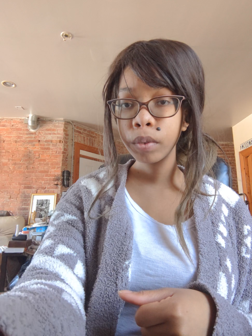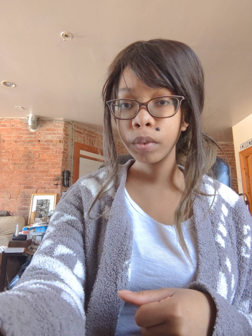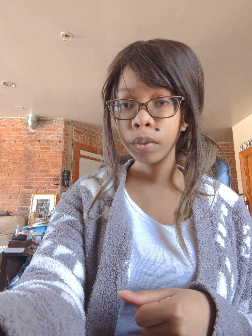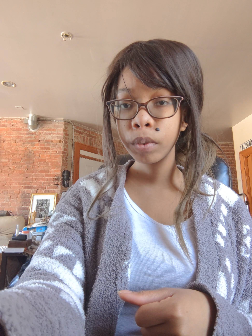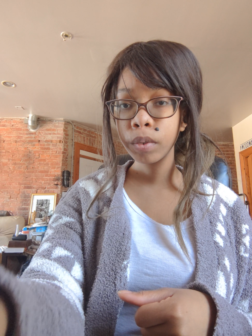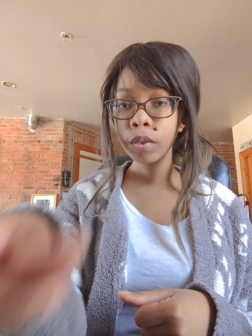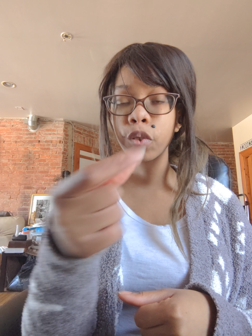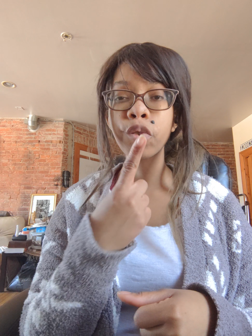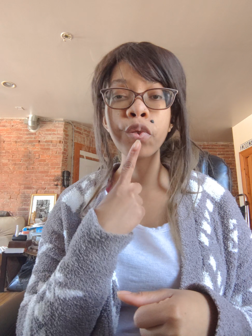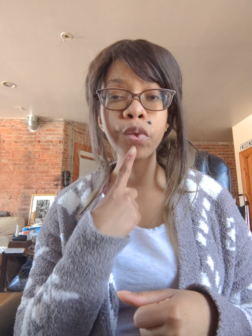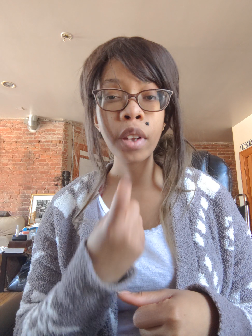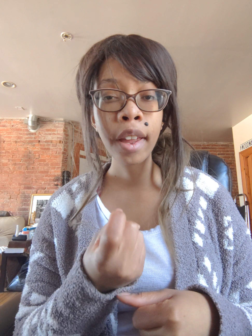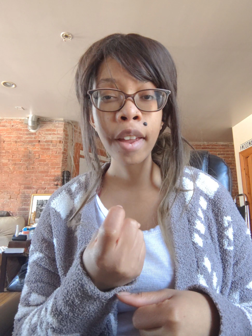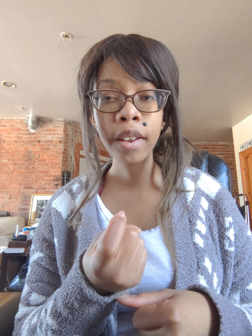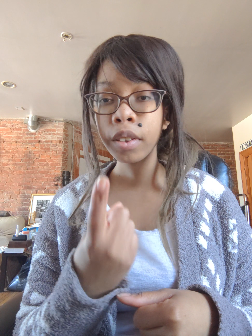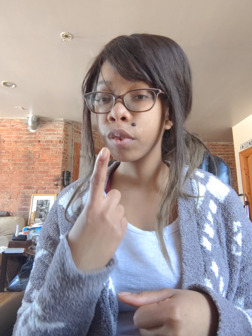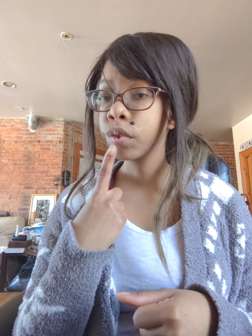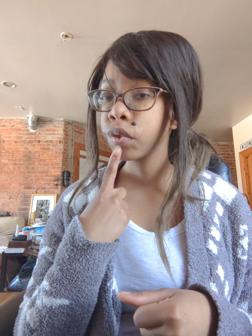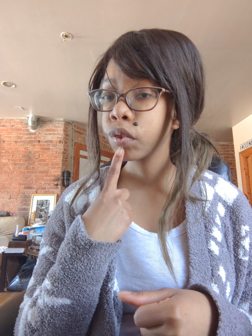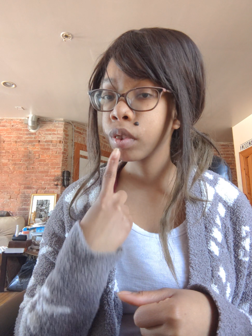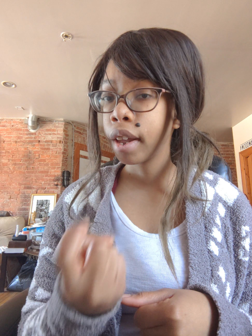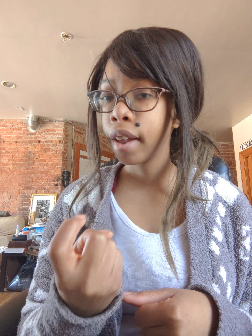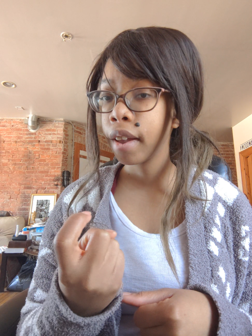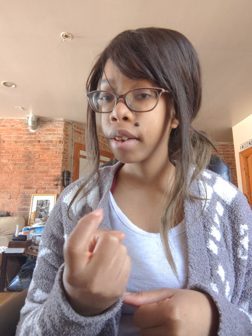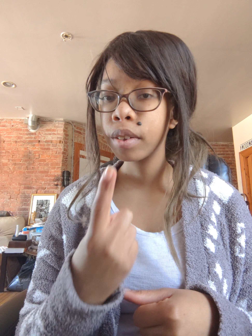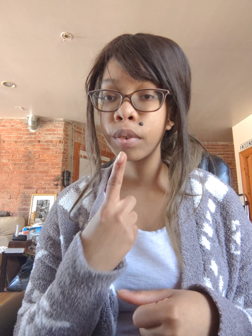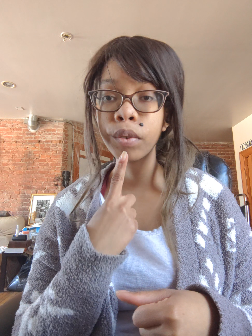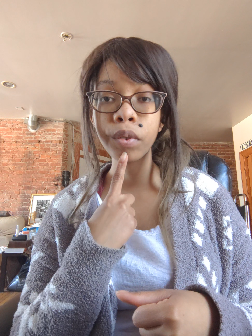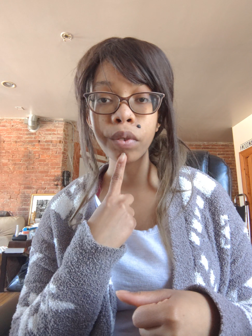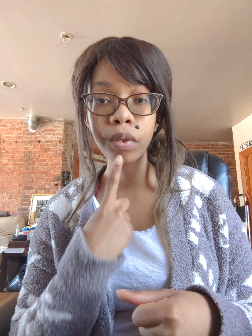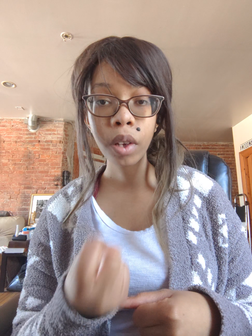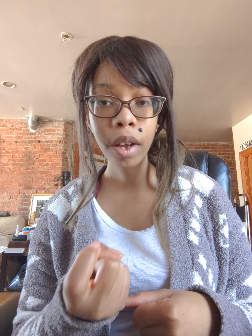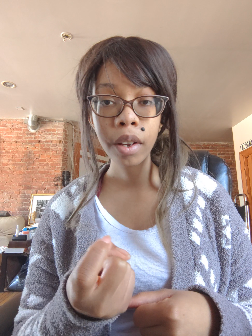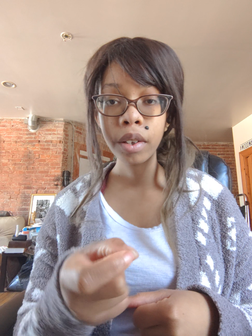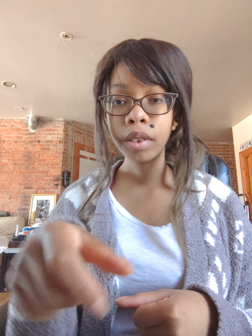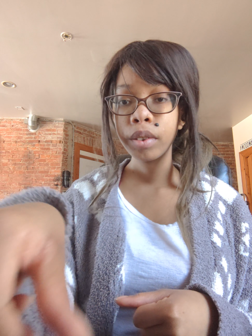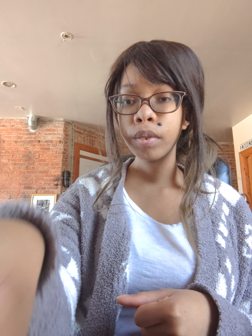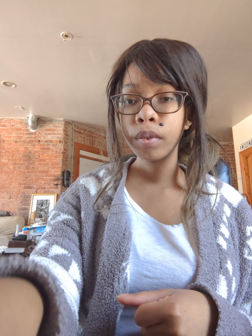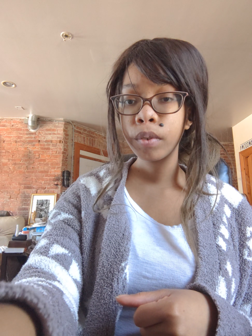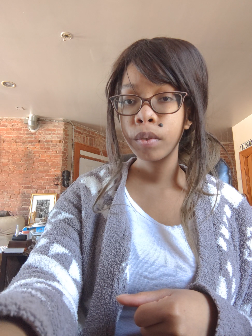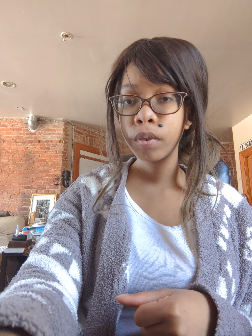red